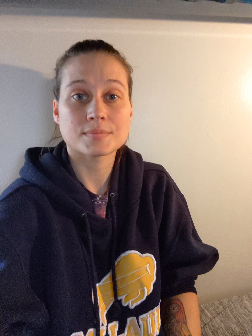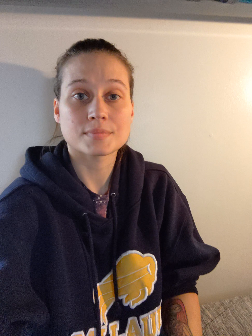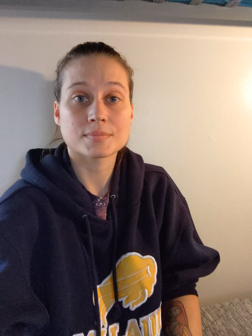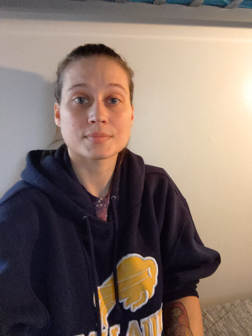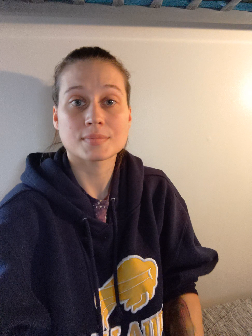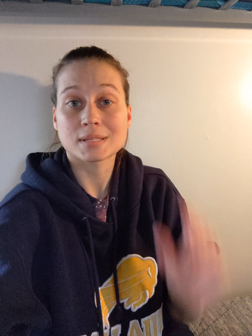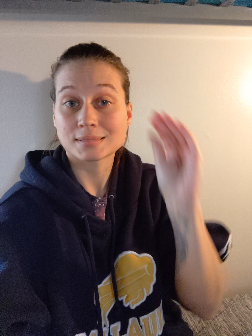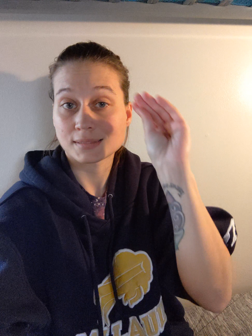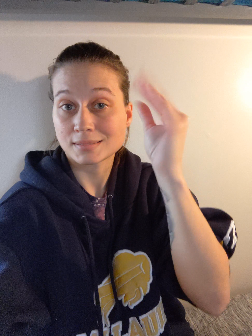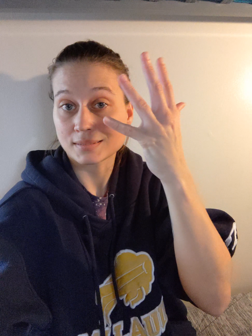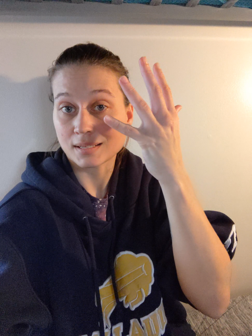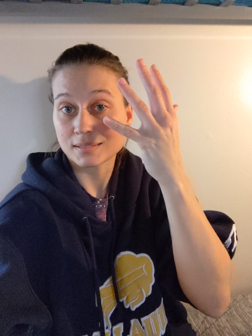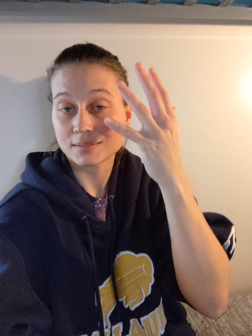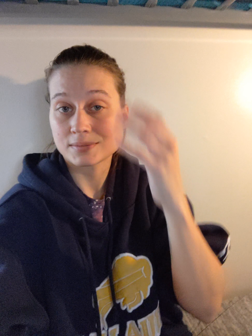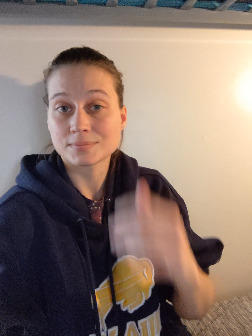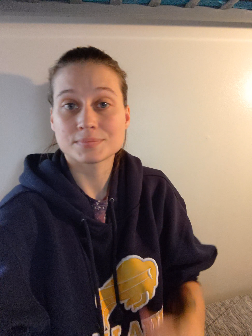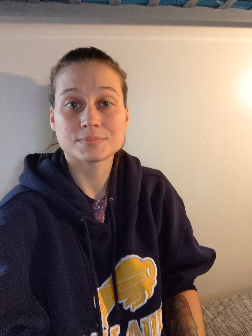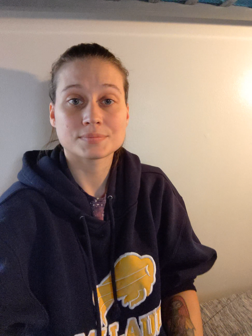sun